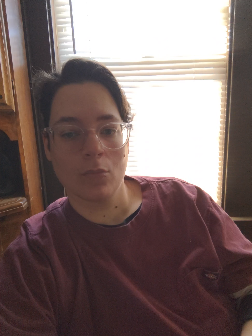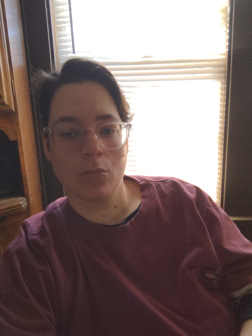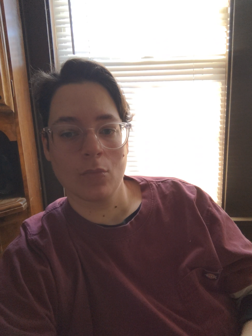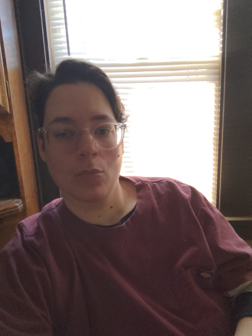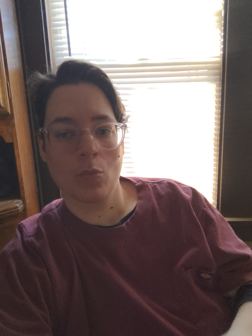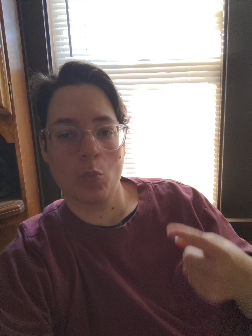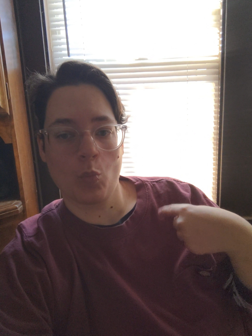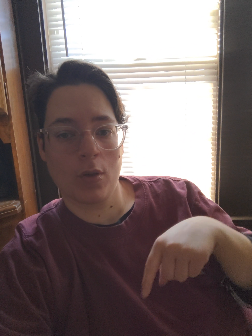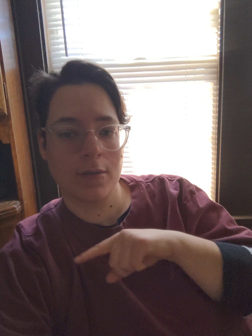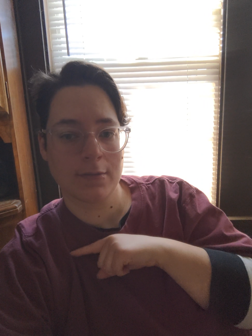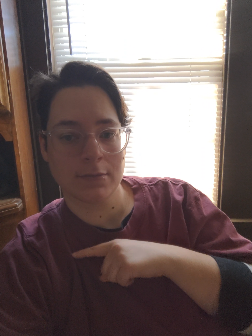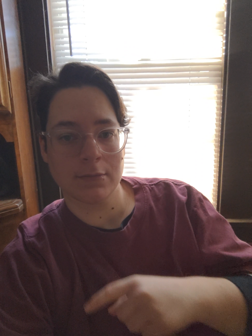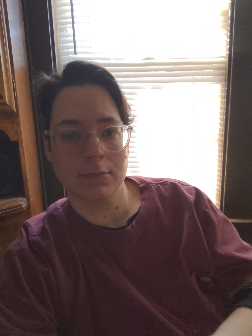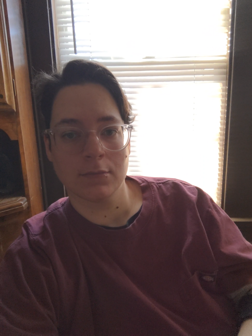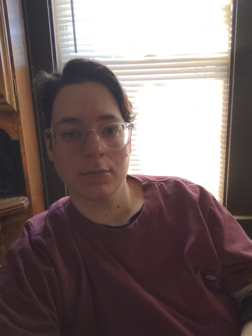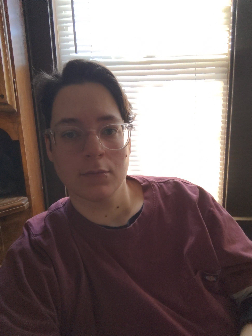we